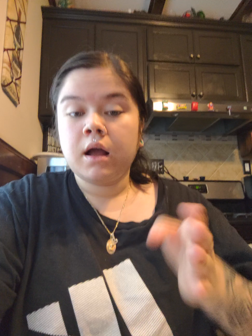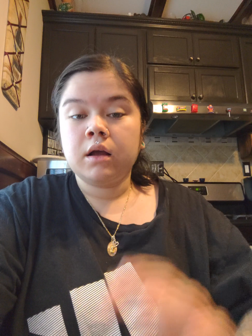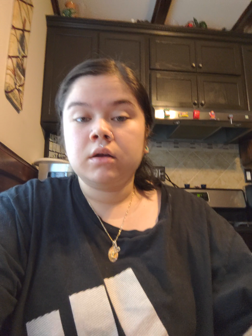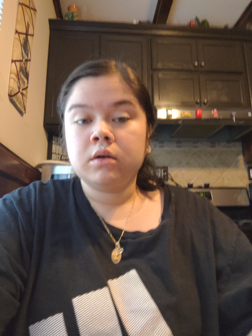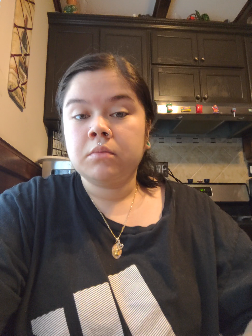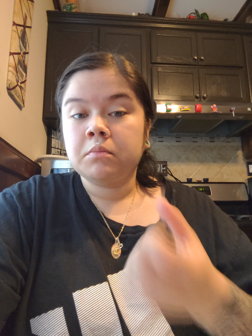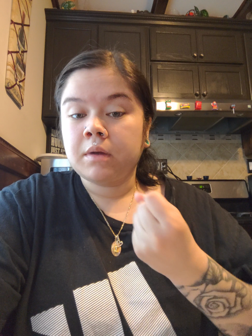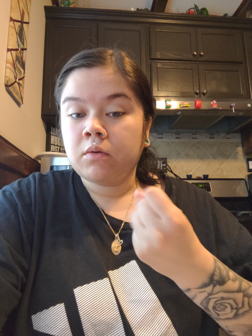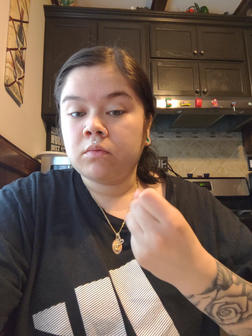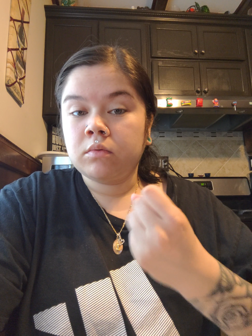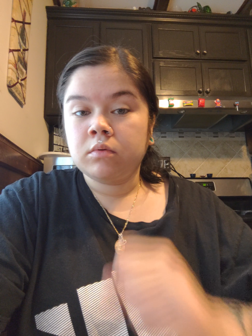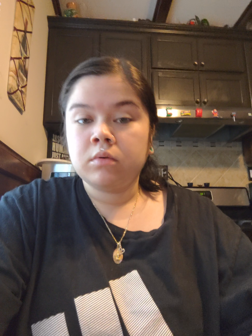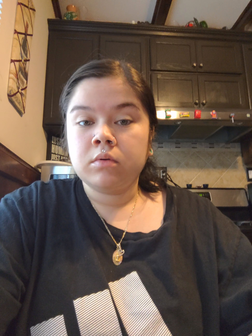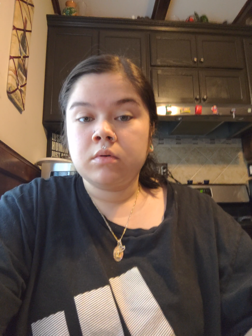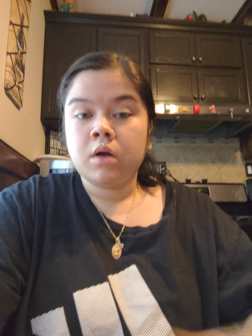milk